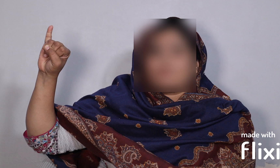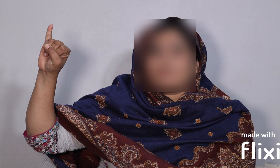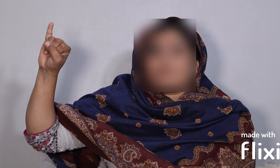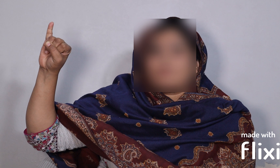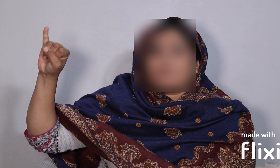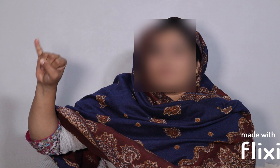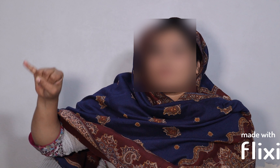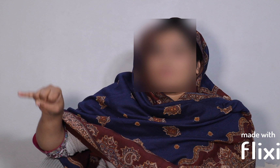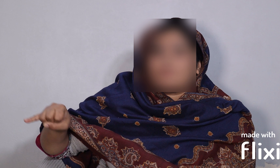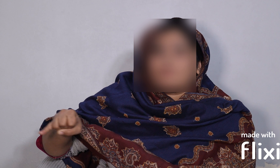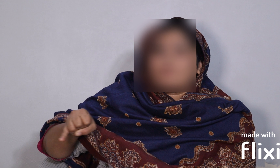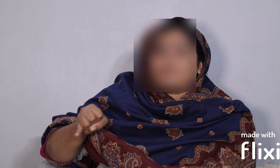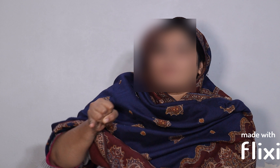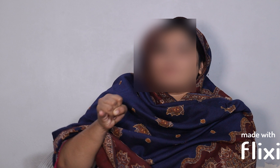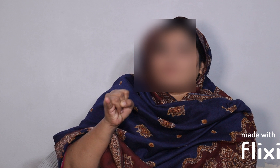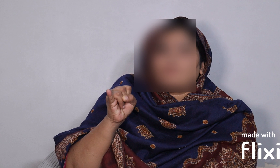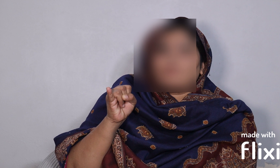ج